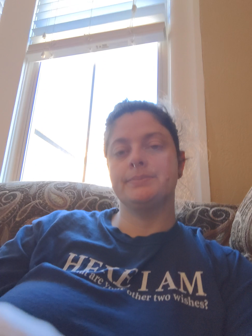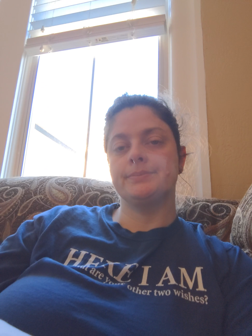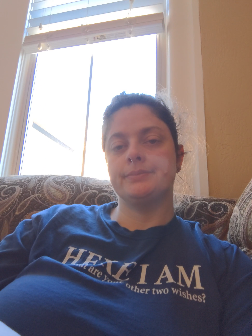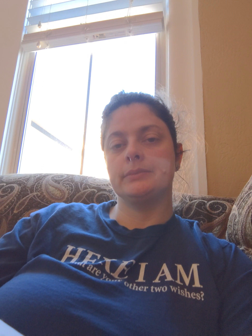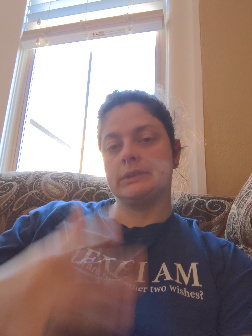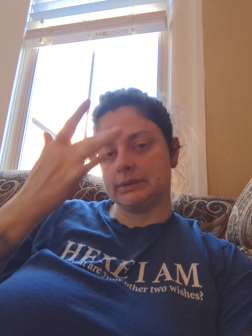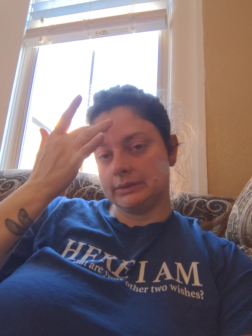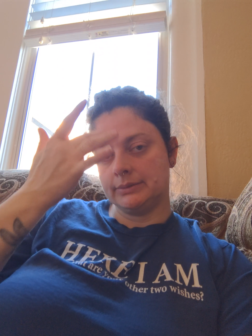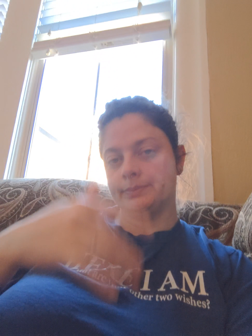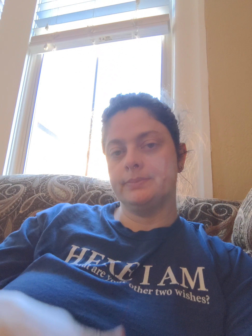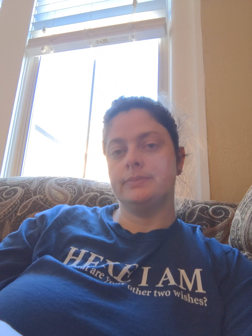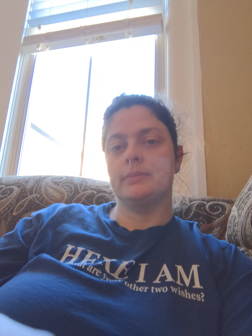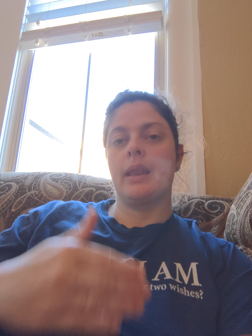sick